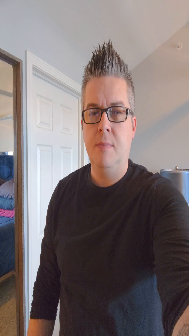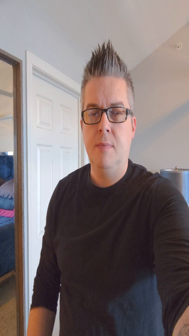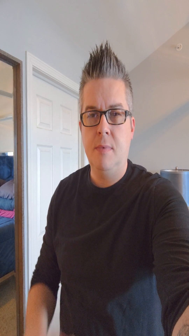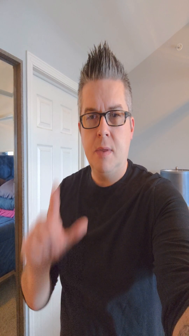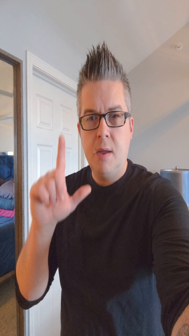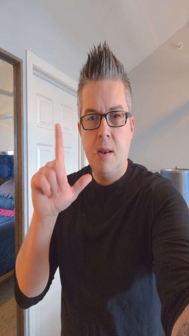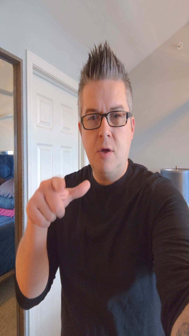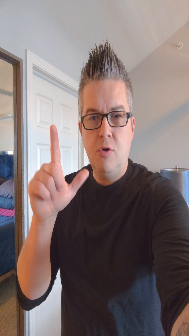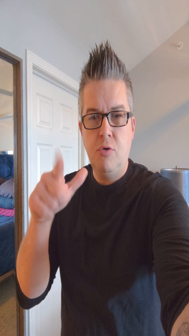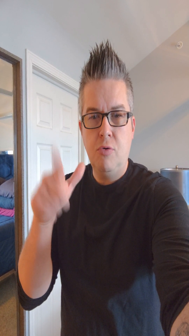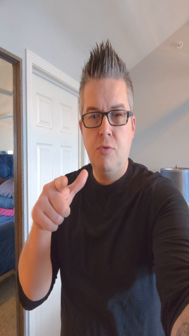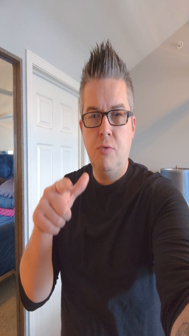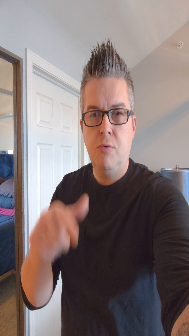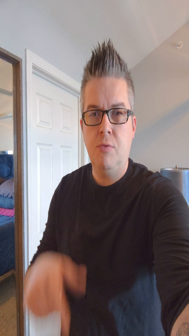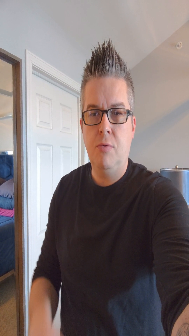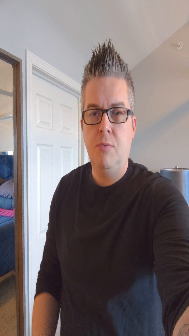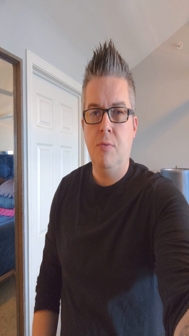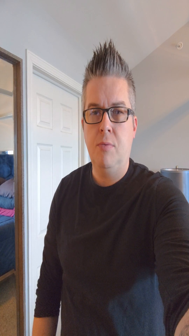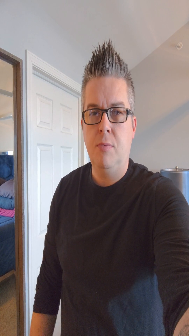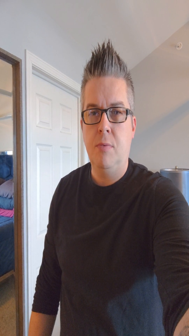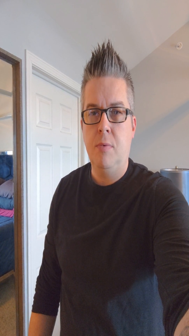later